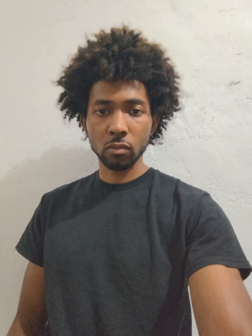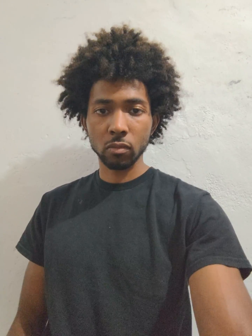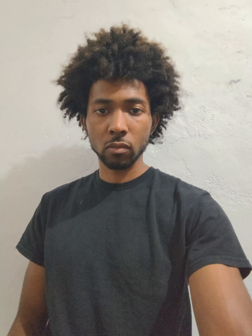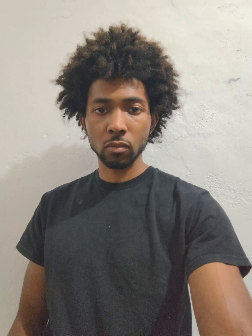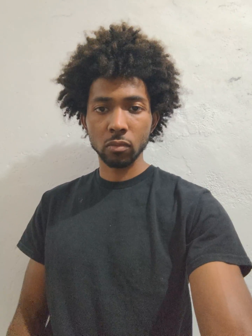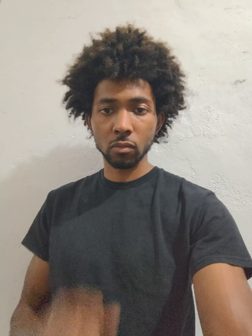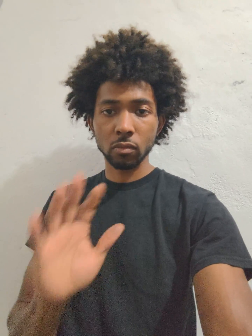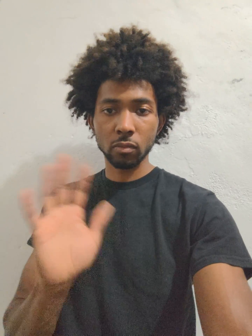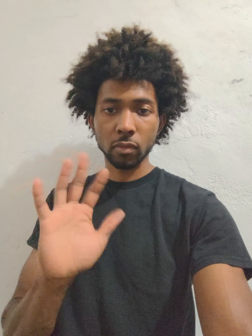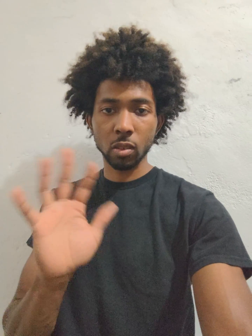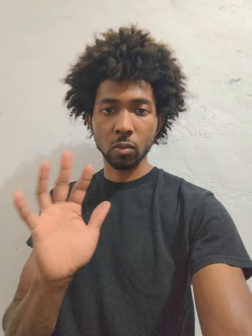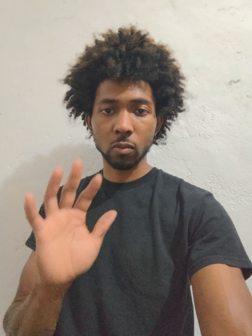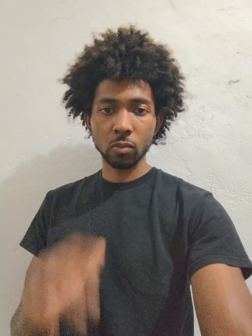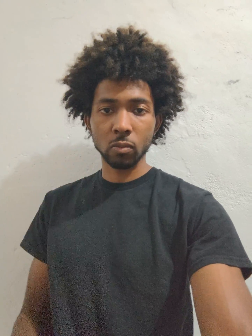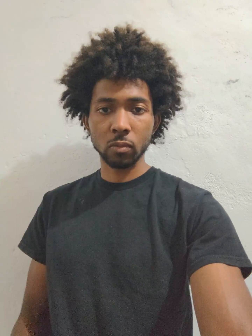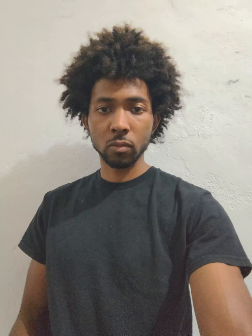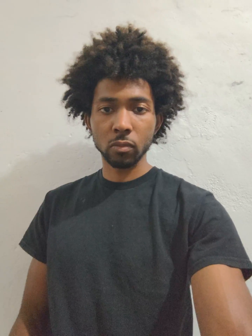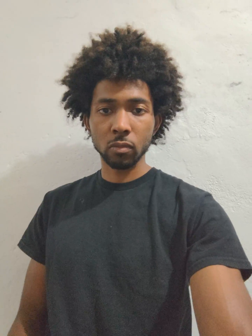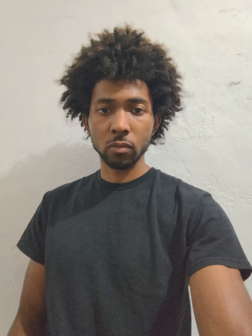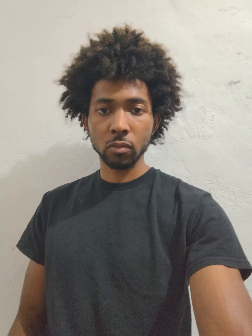hi